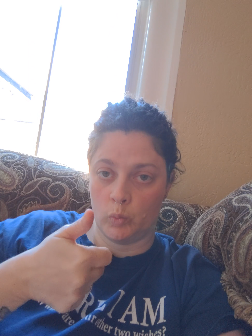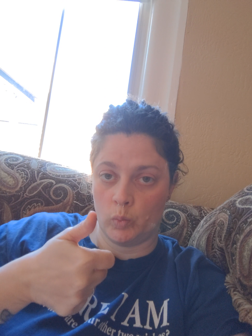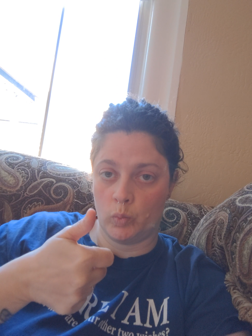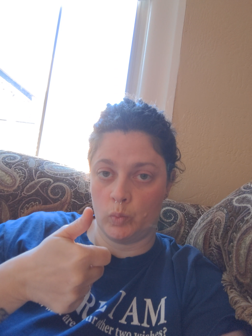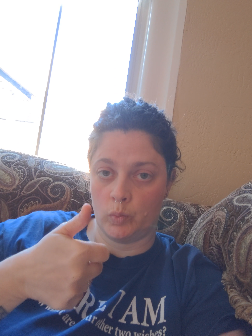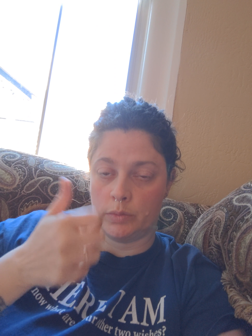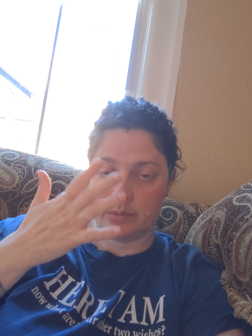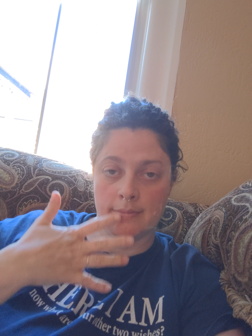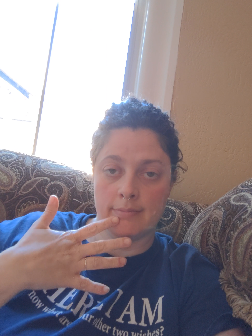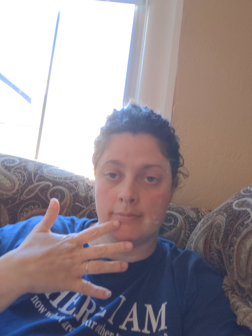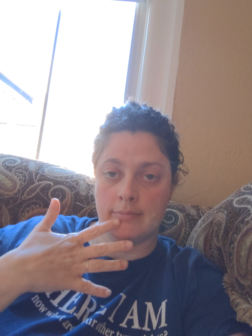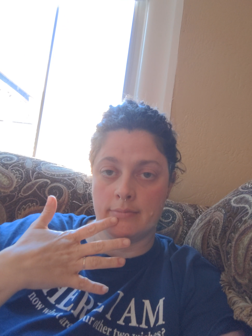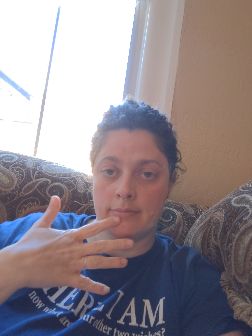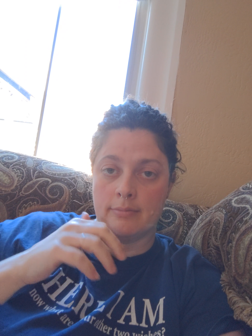sad